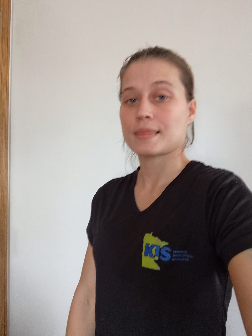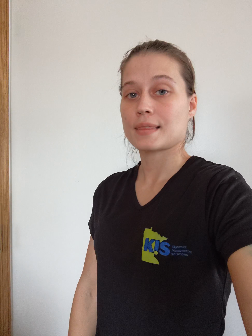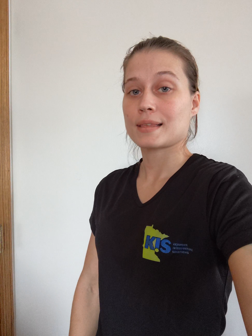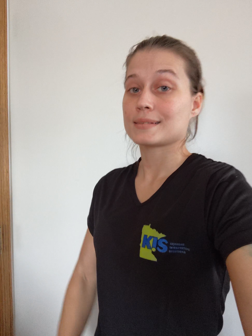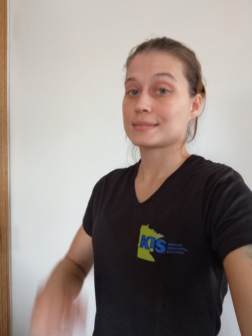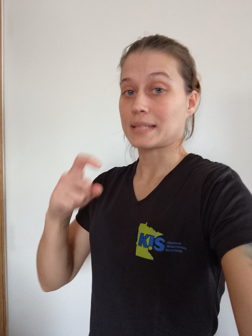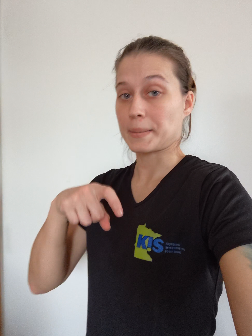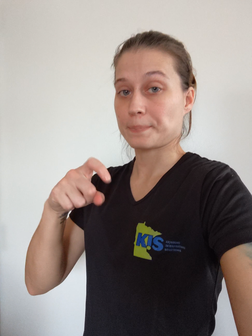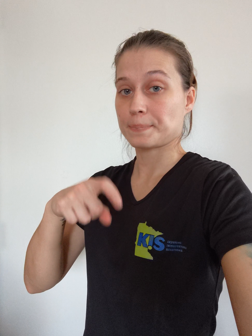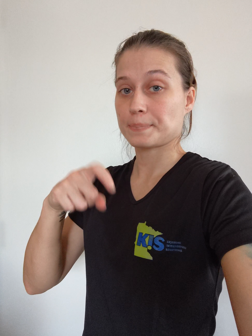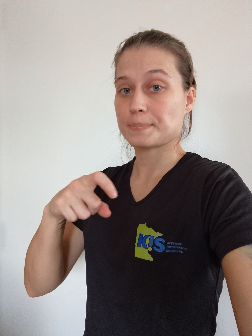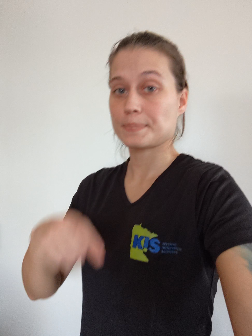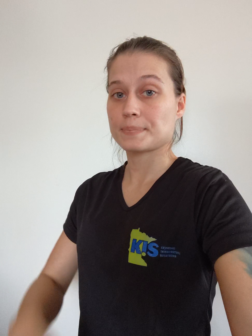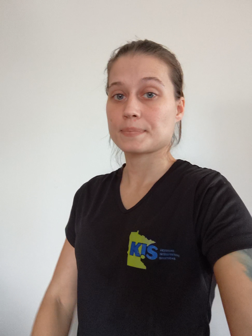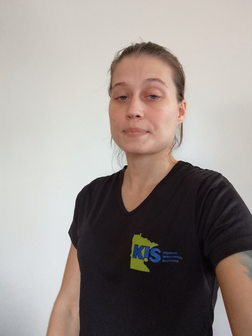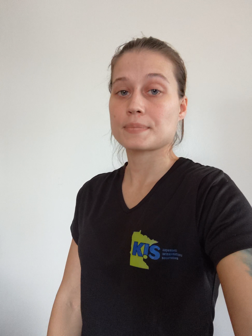time